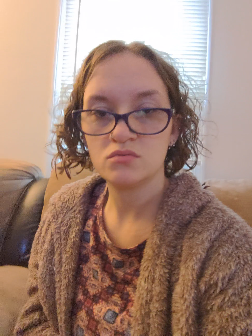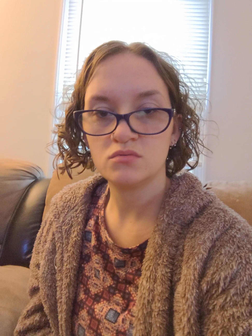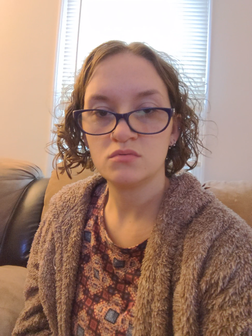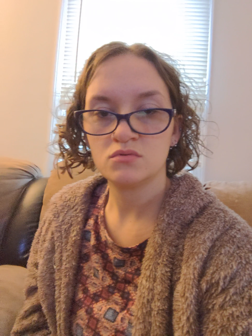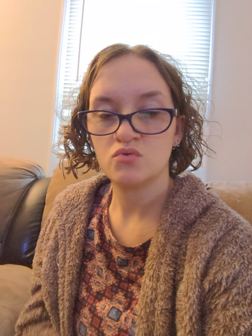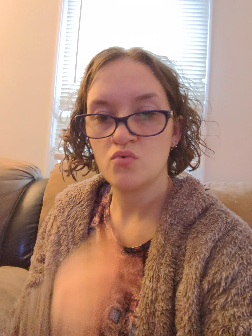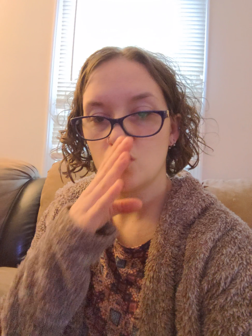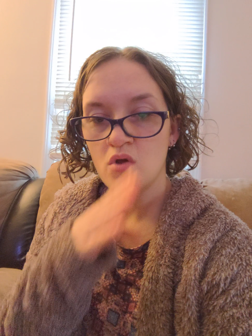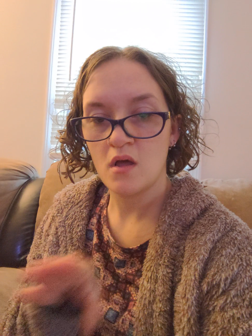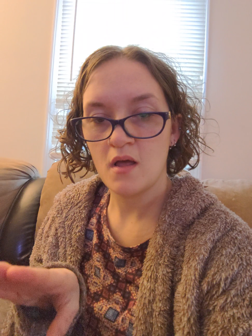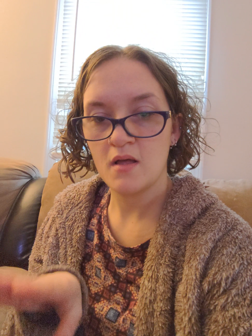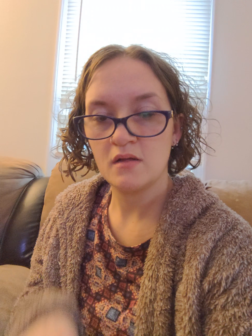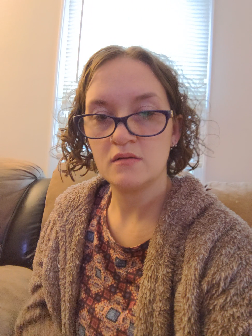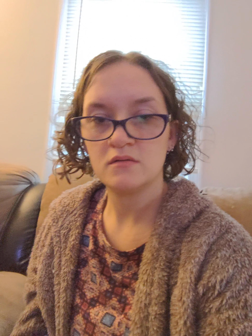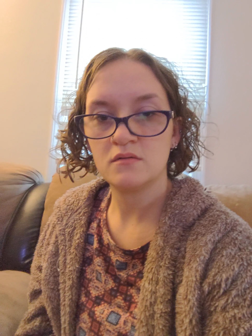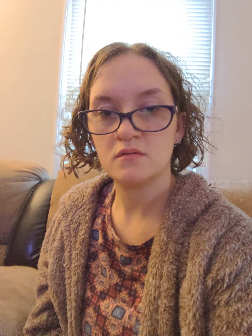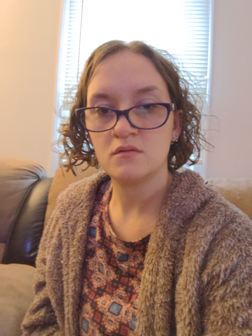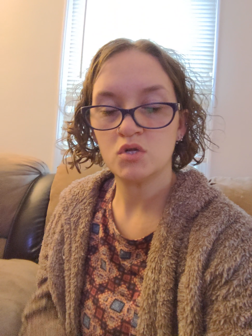quiet